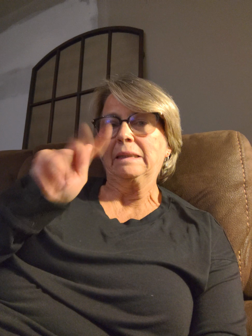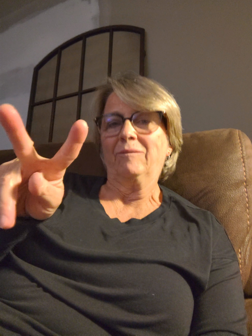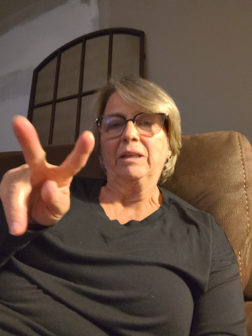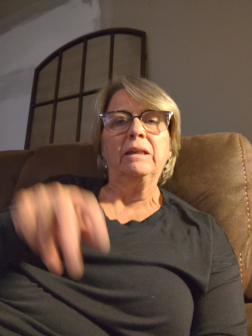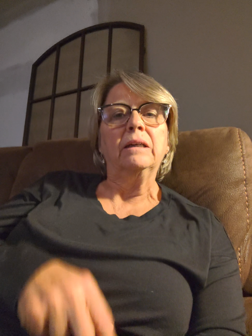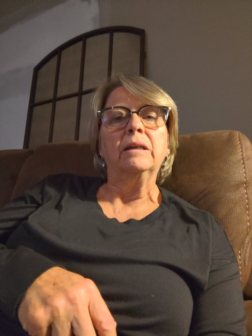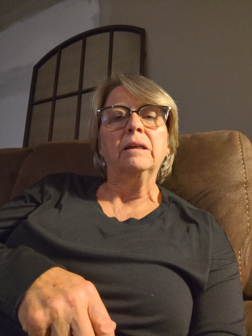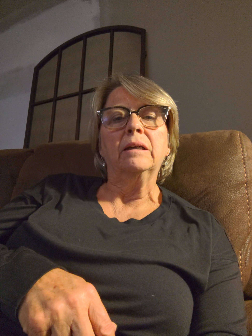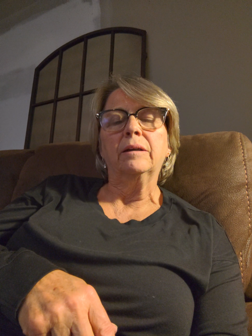TV